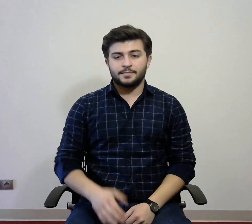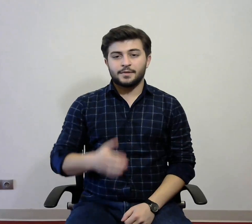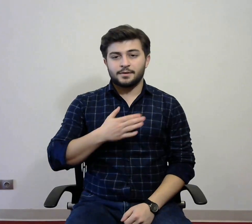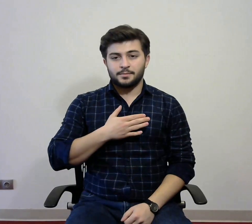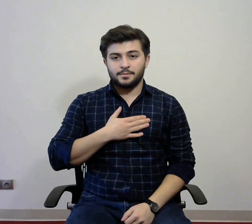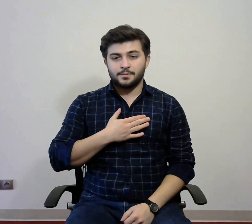mən